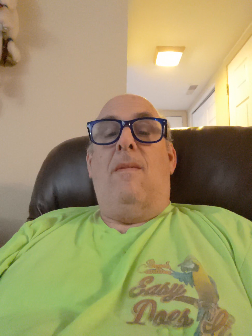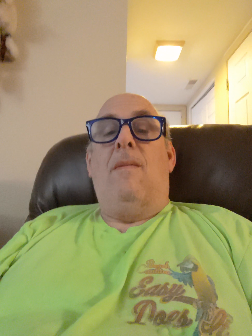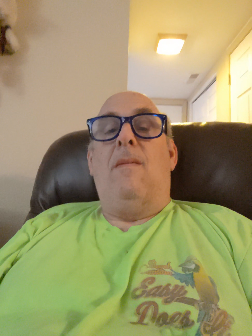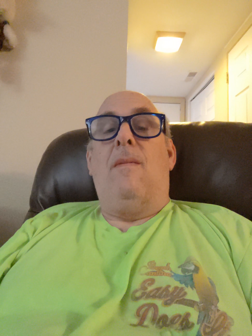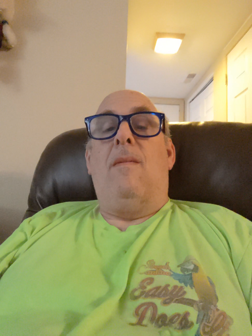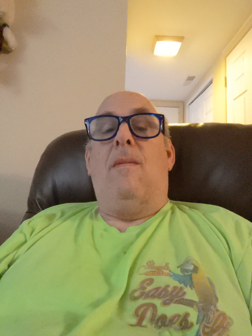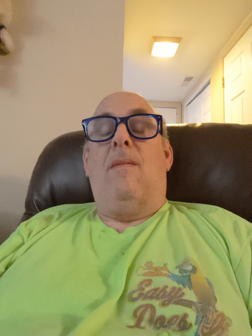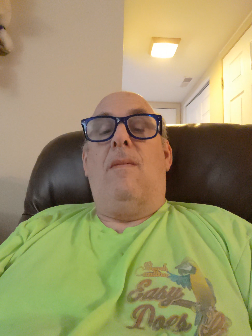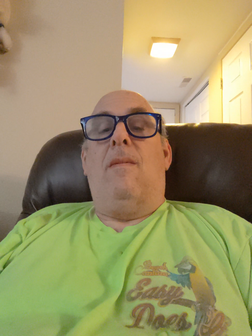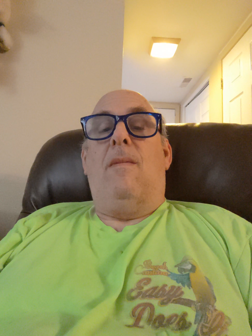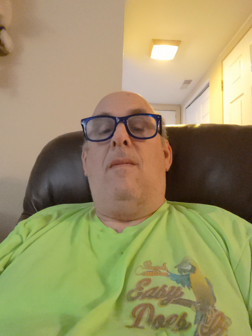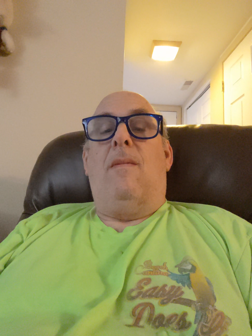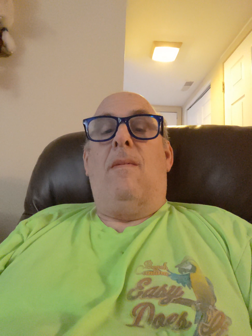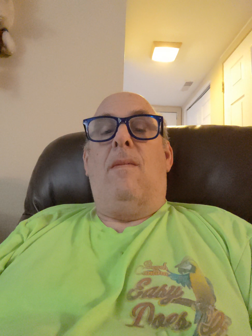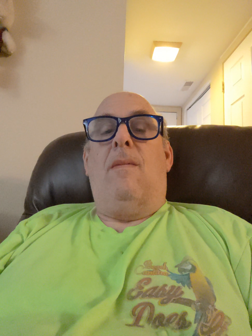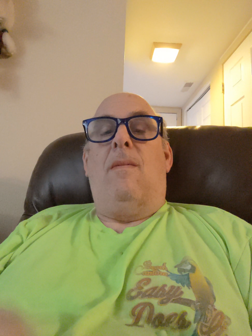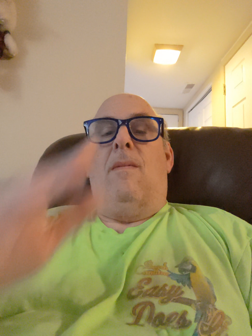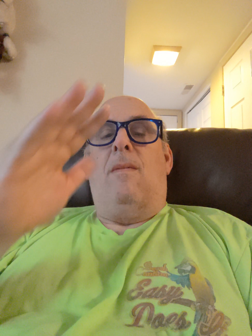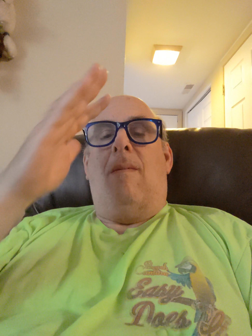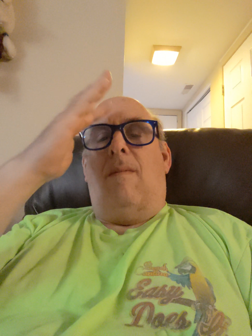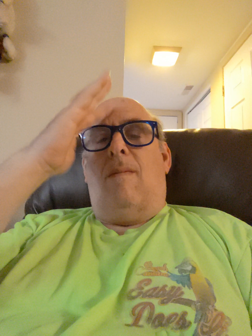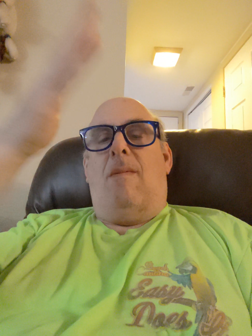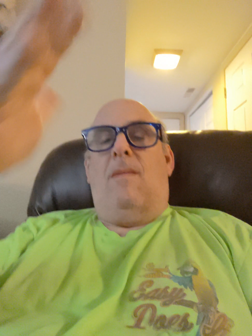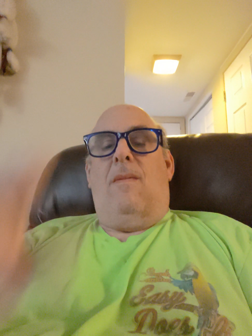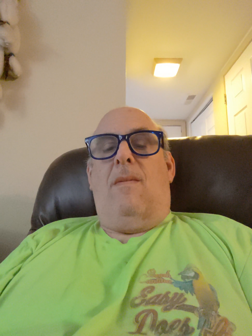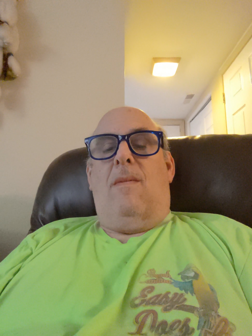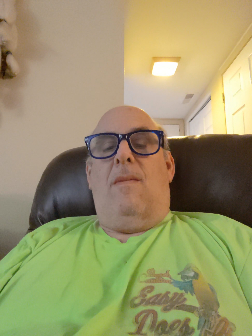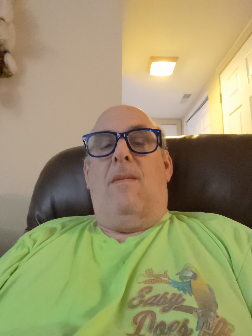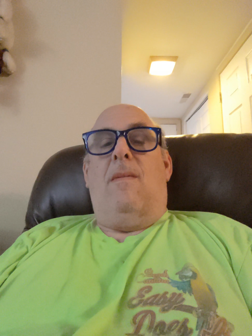pretend